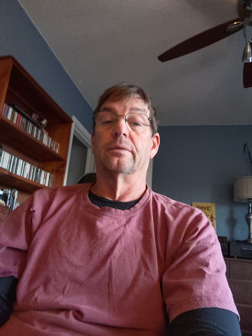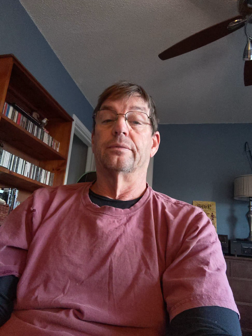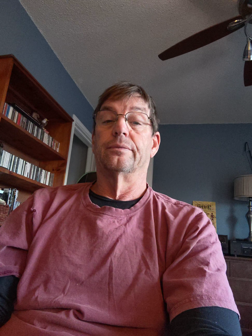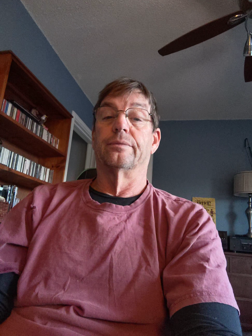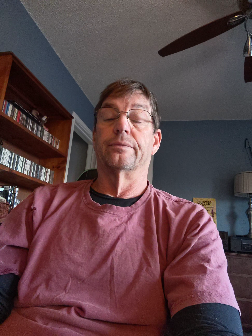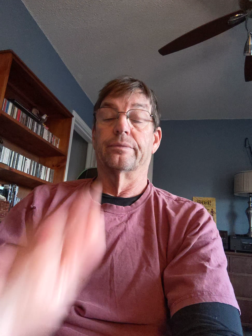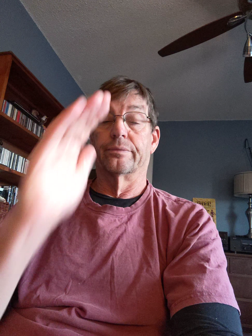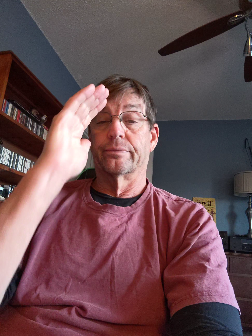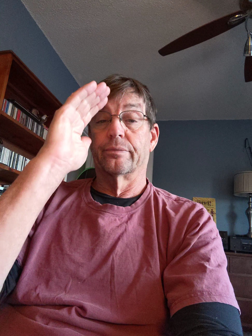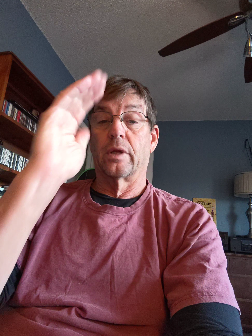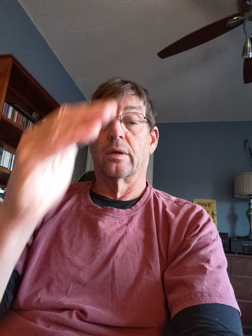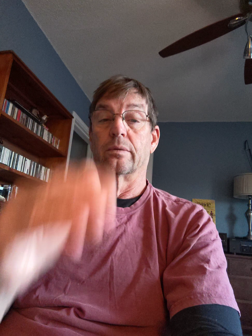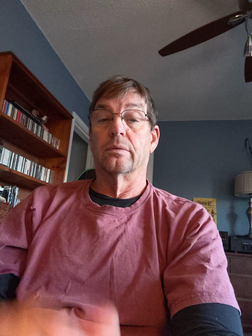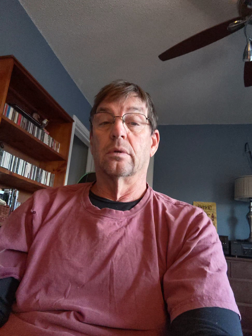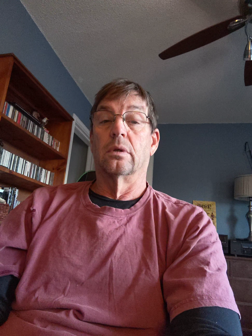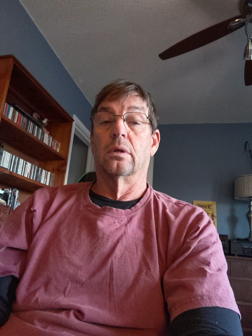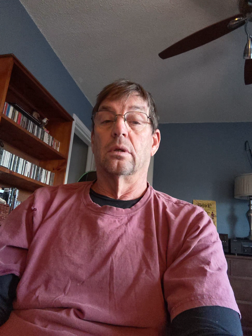hello